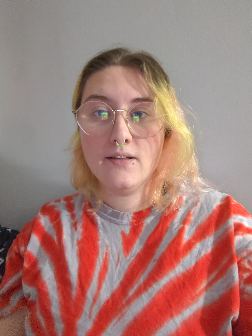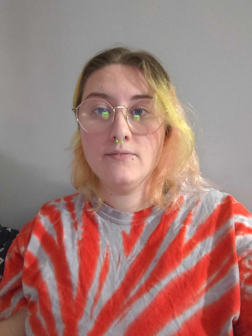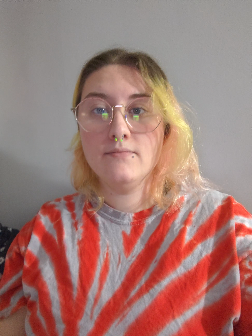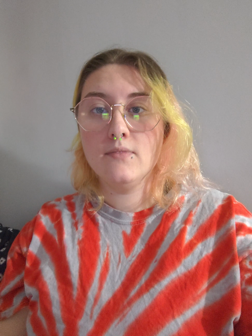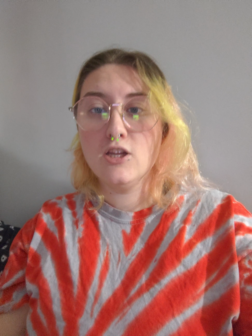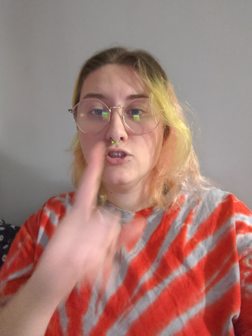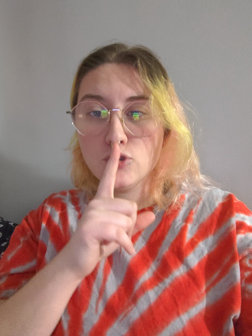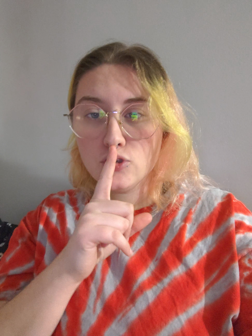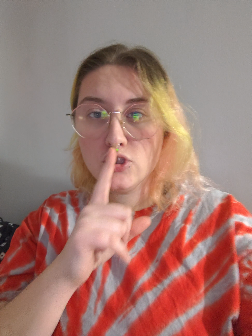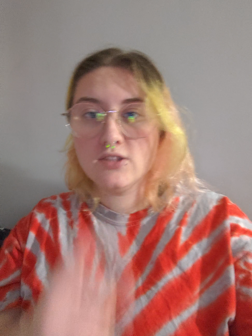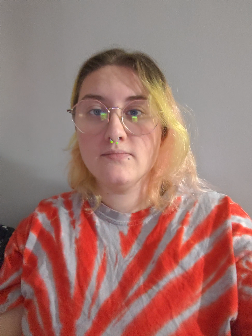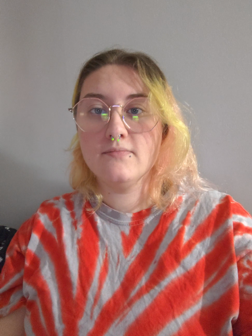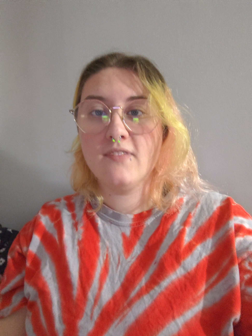shhh